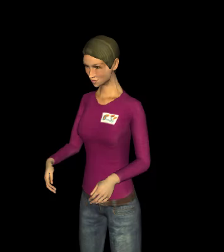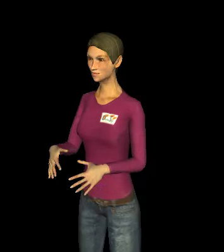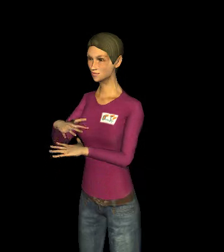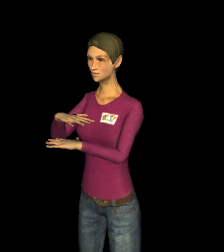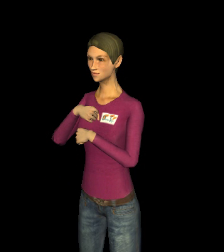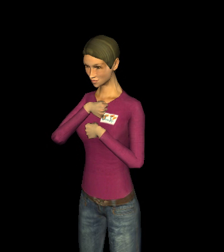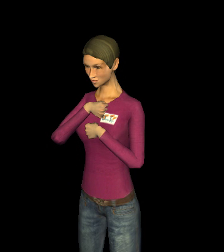يعترف